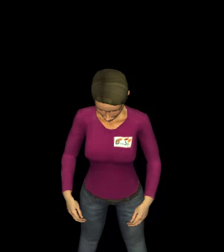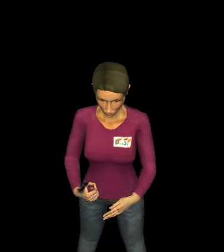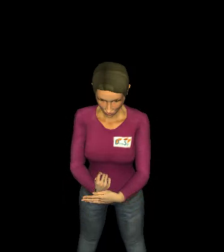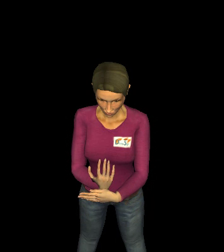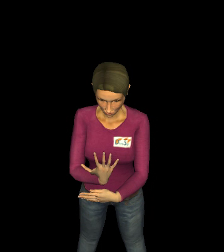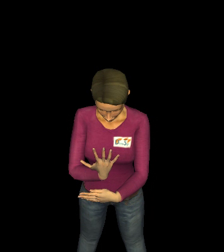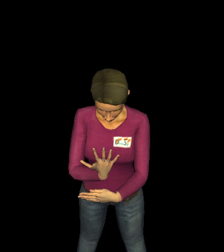جديد